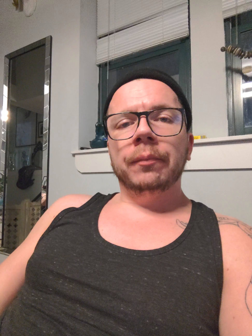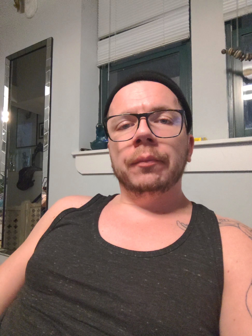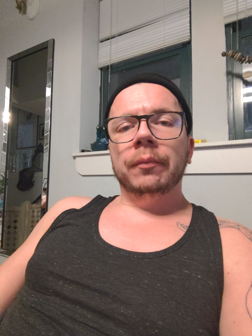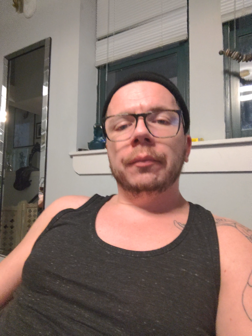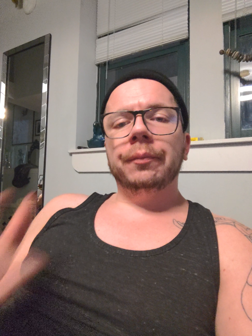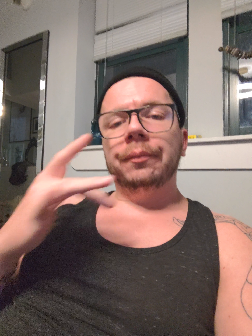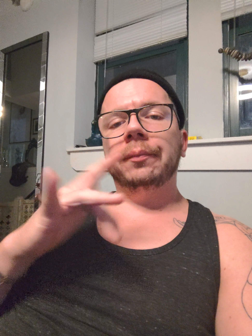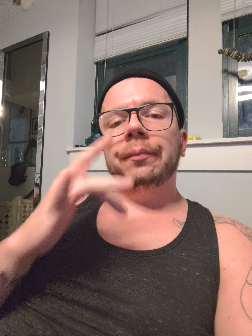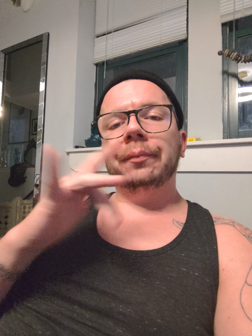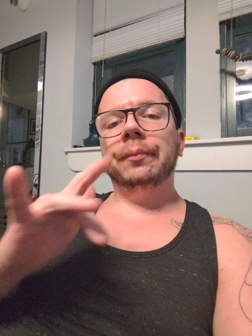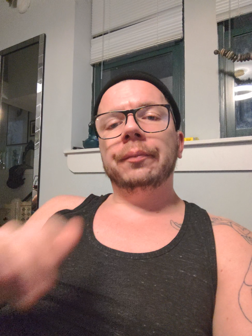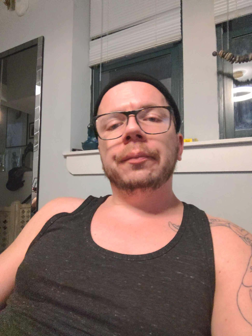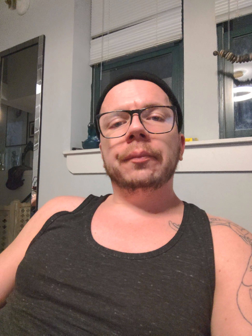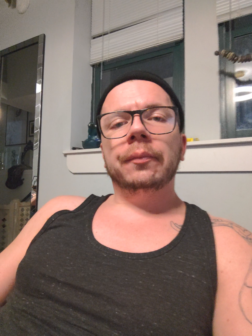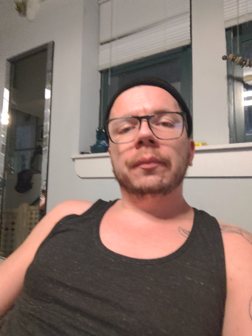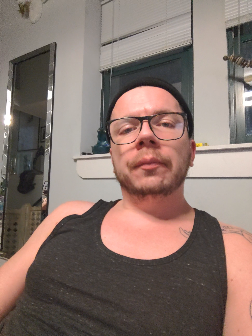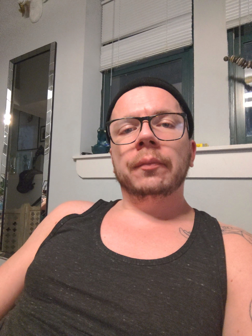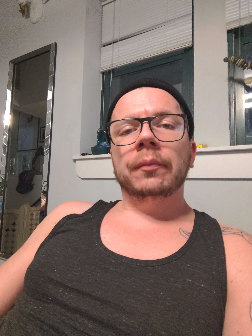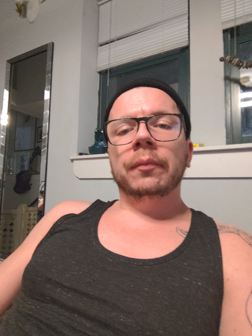empty